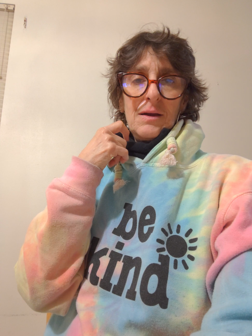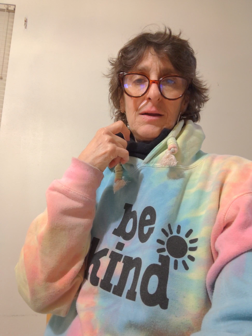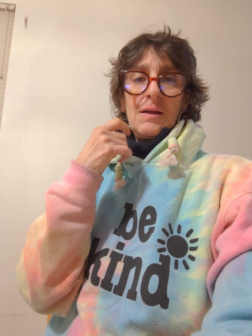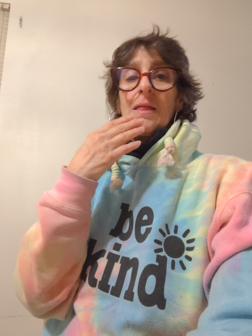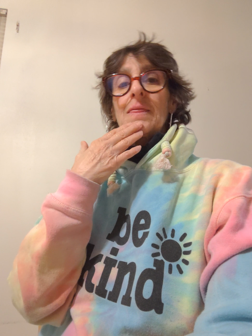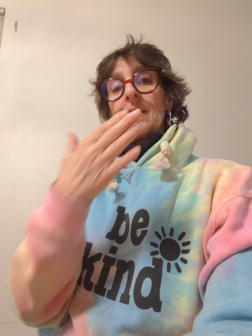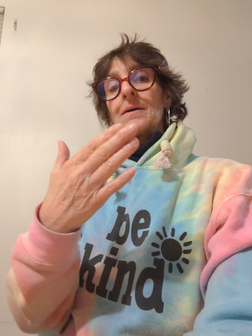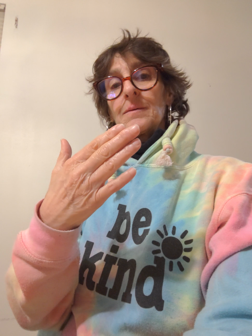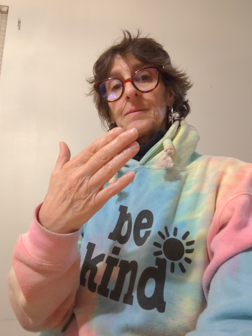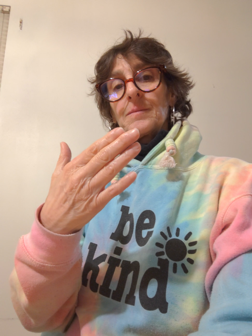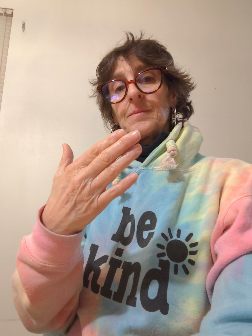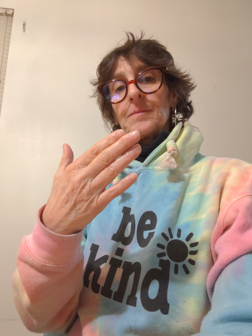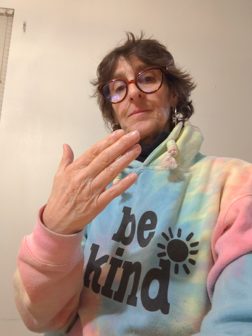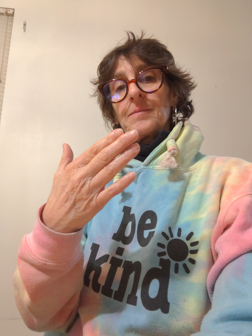thank you